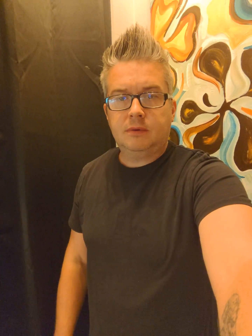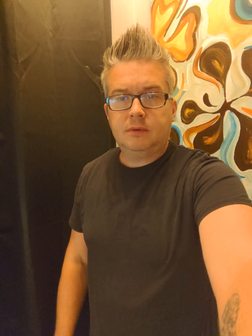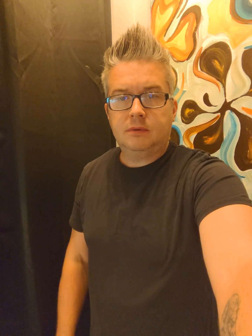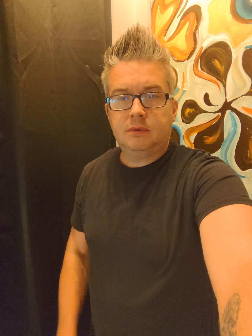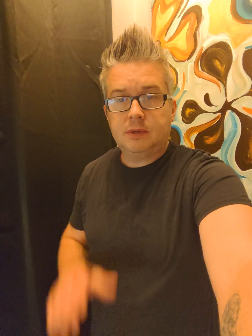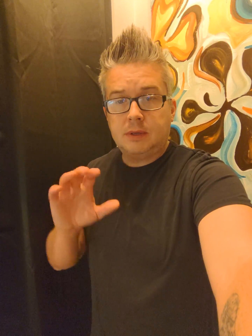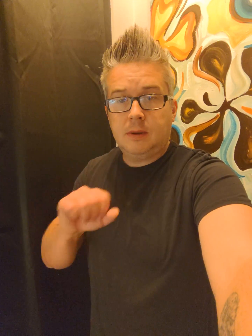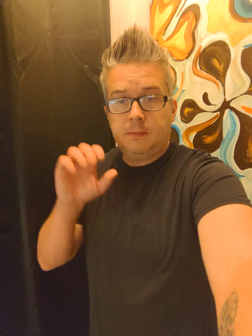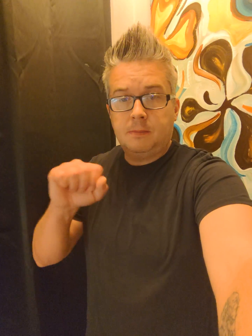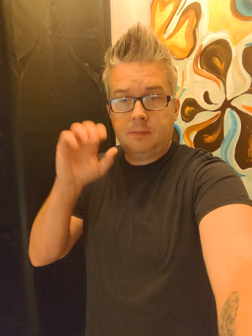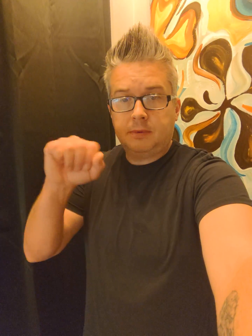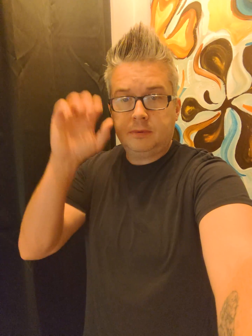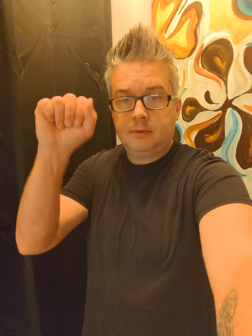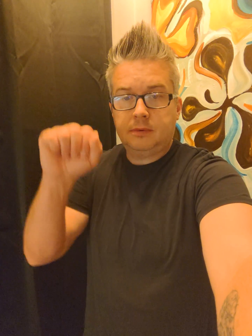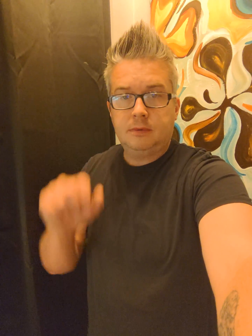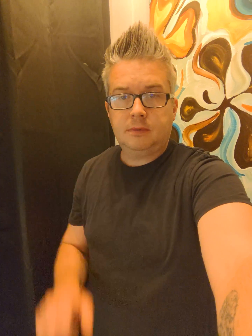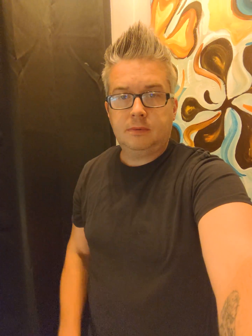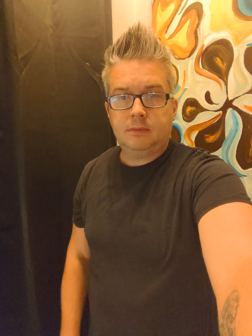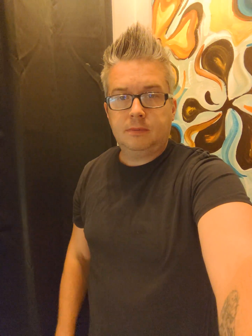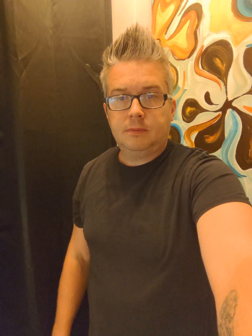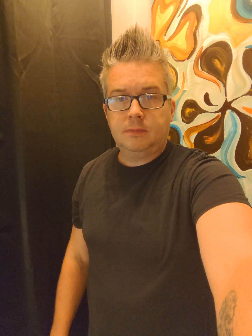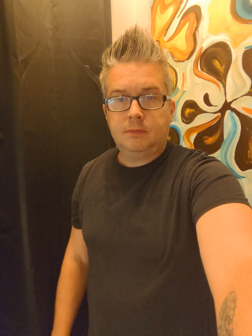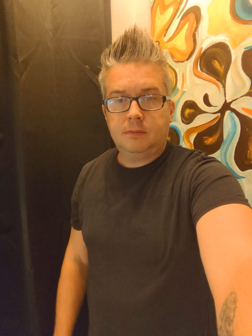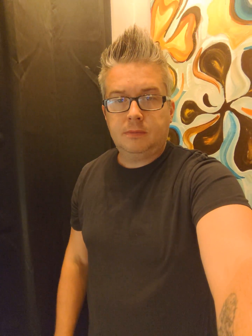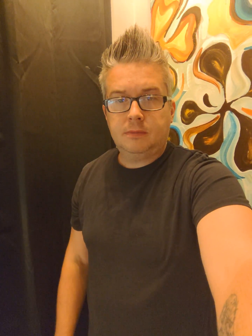ladder